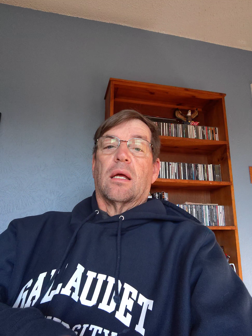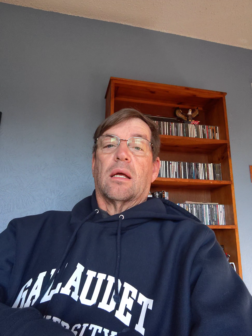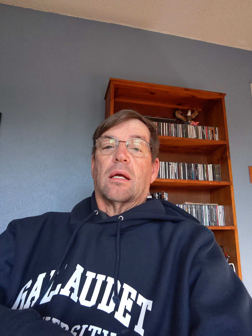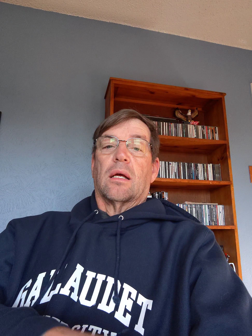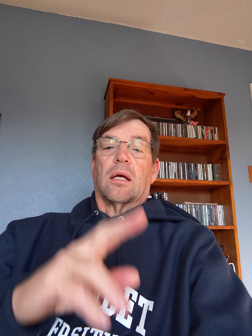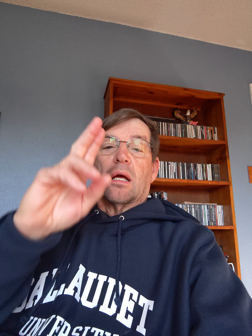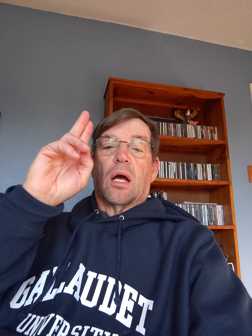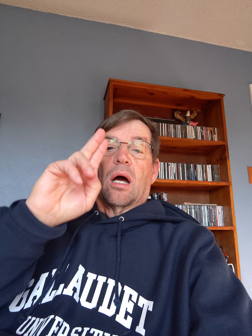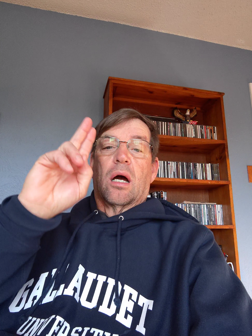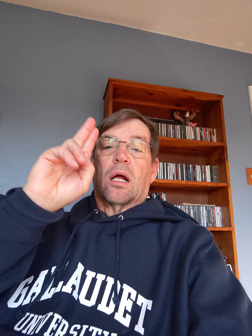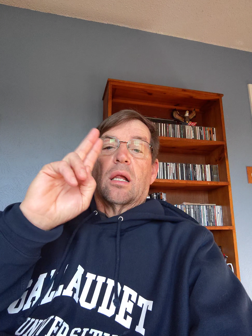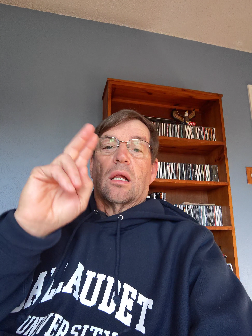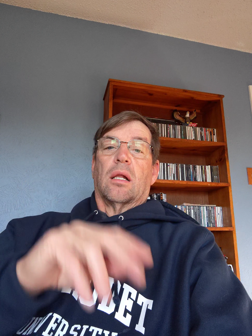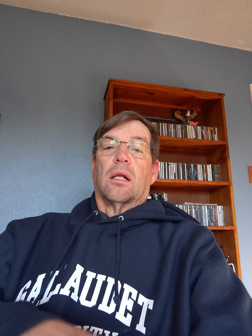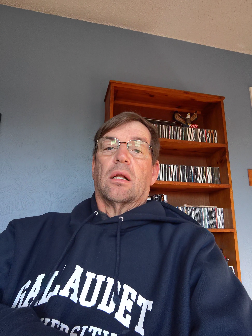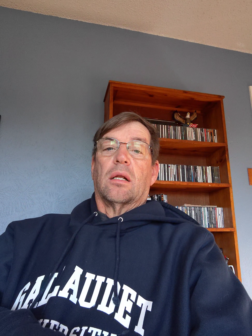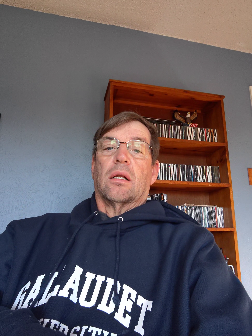uncle